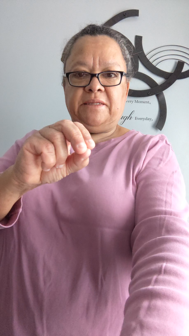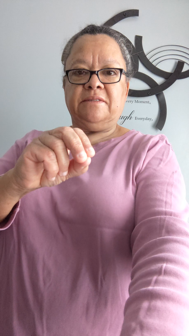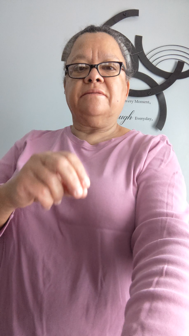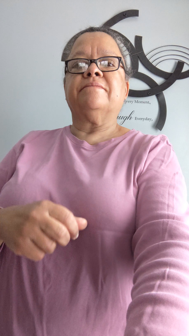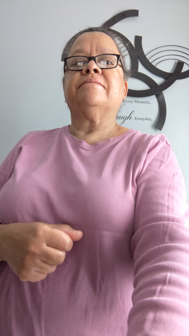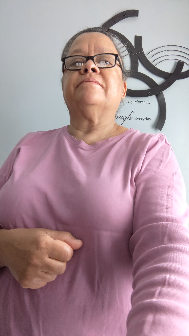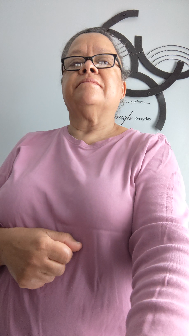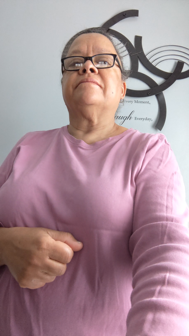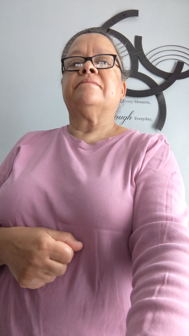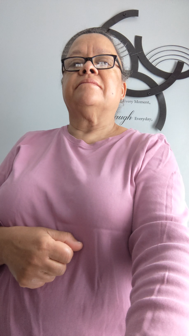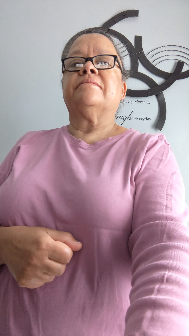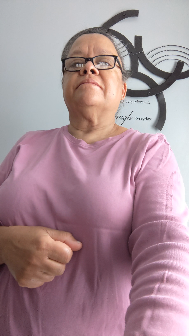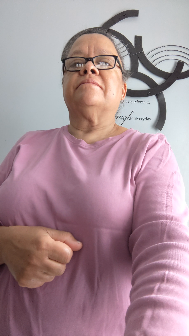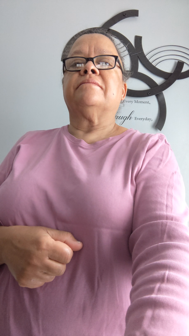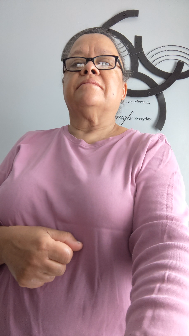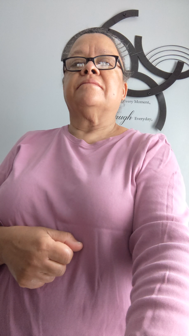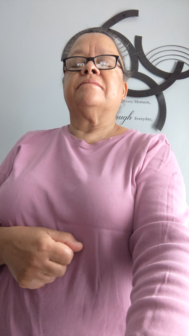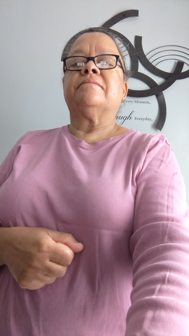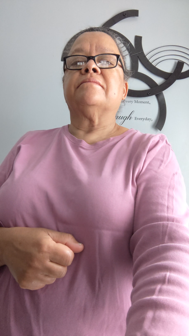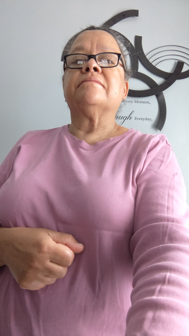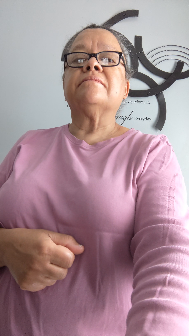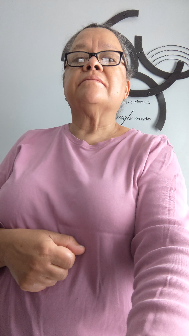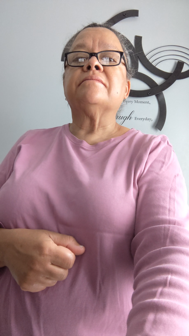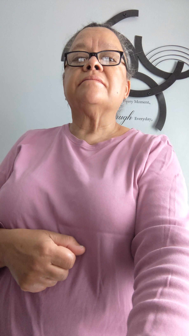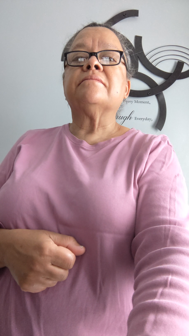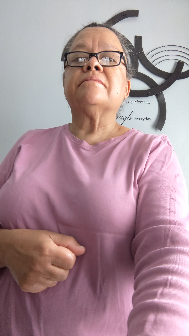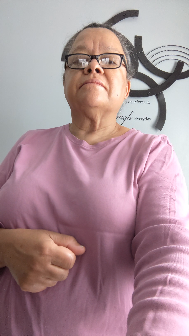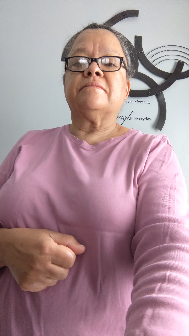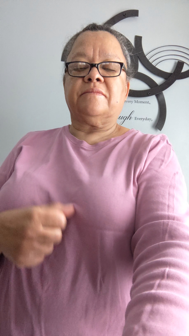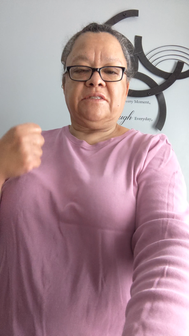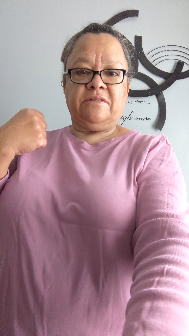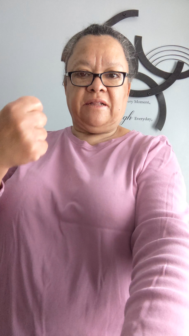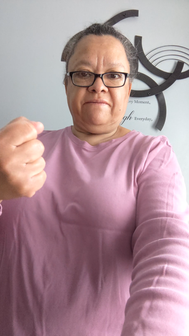drive